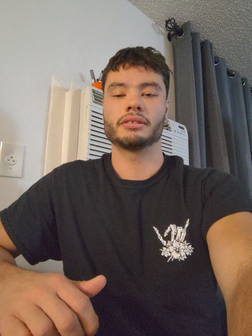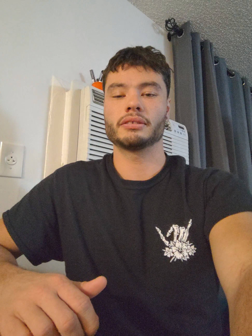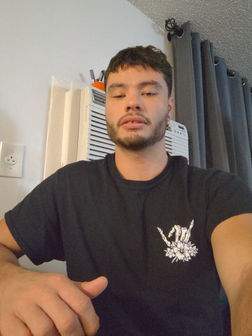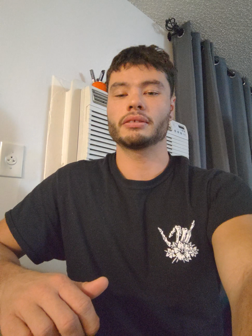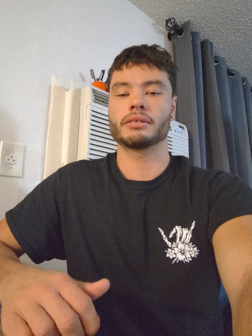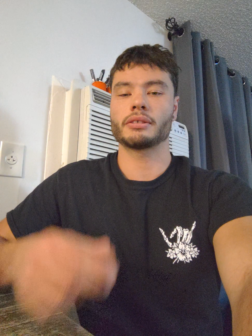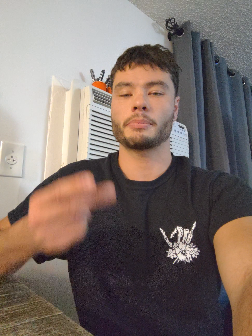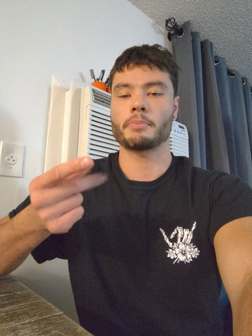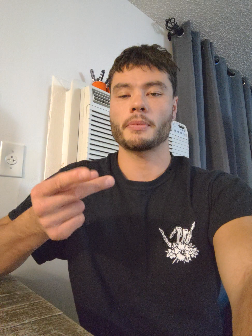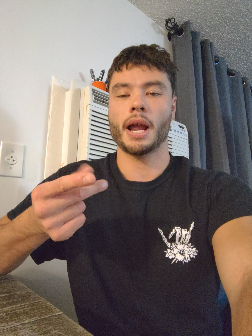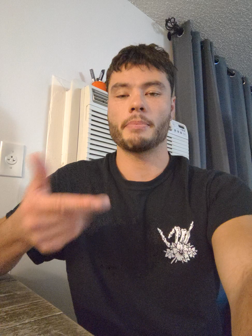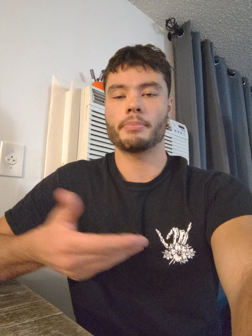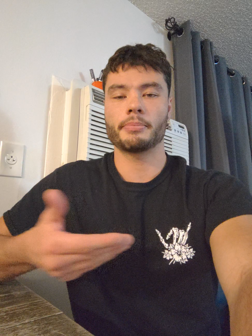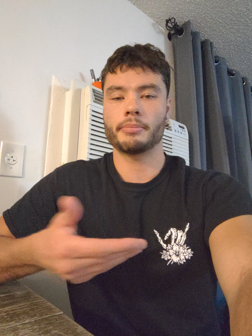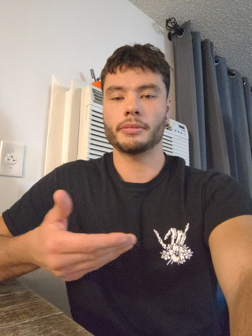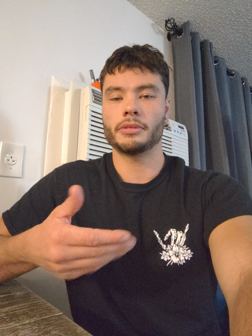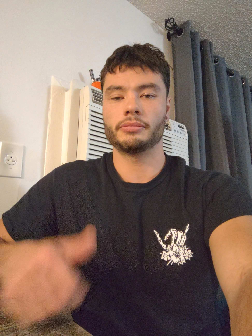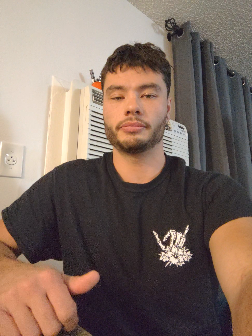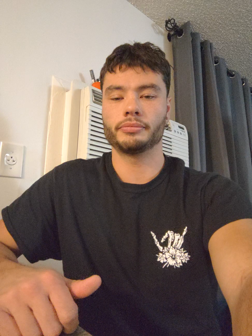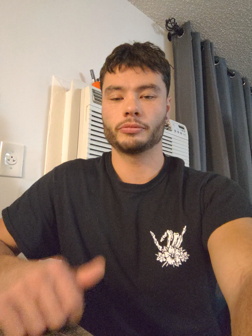puppy